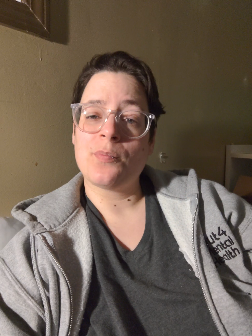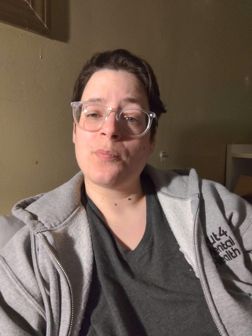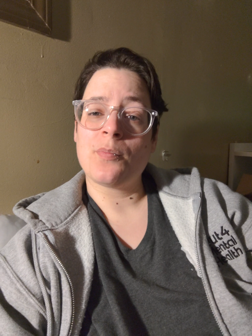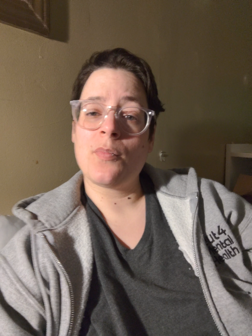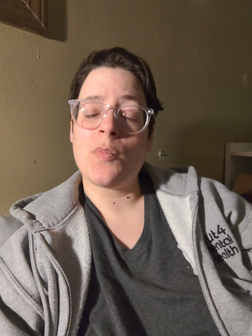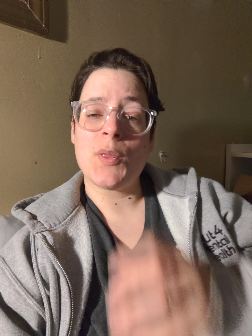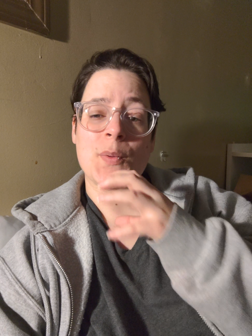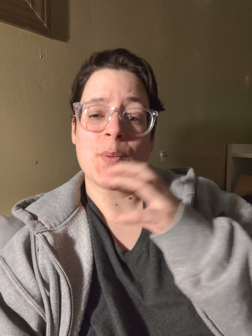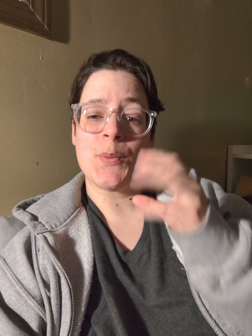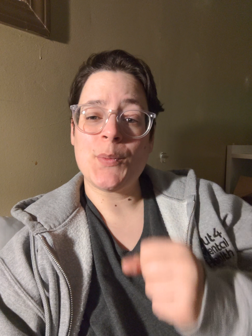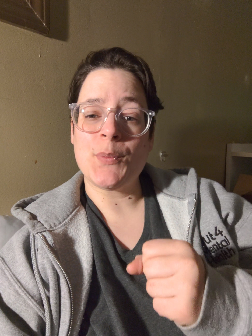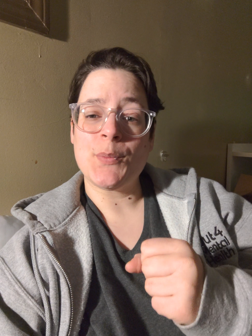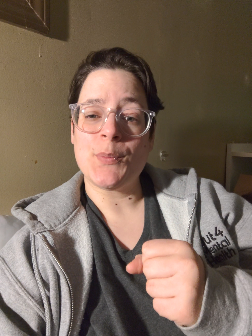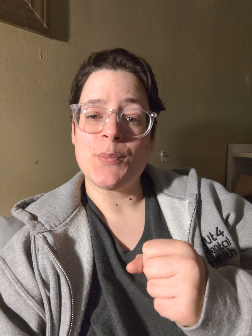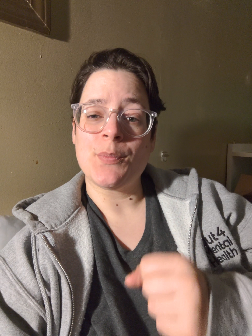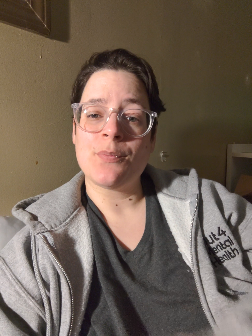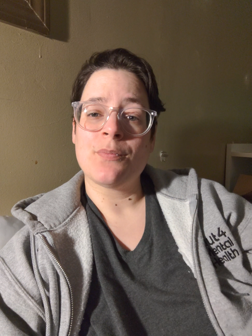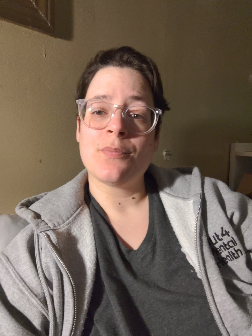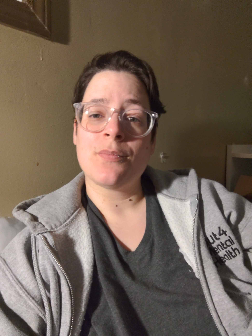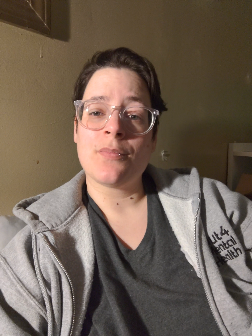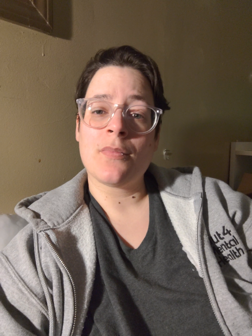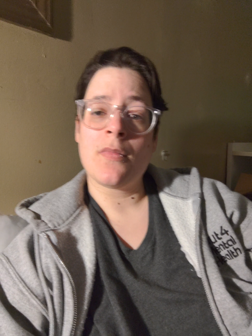old